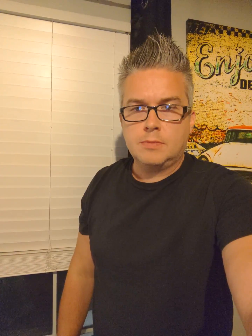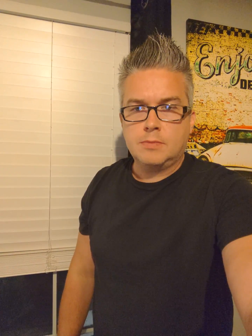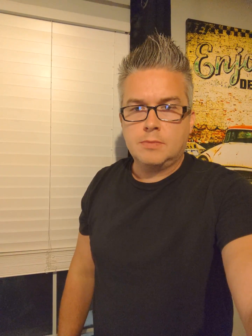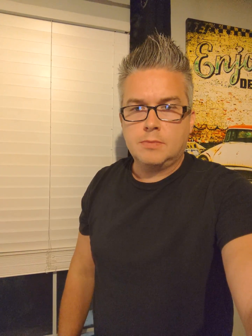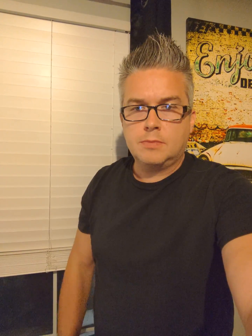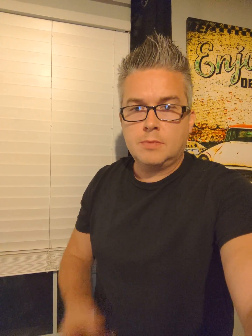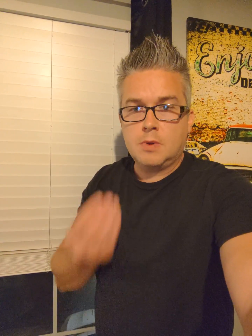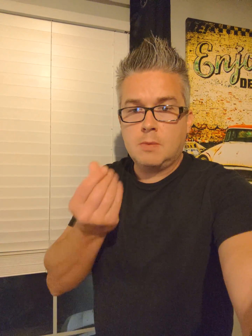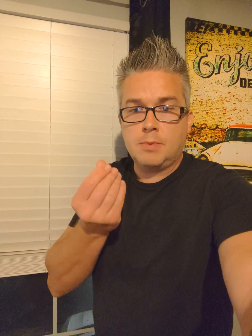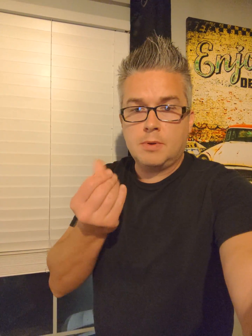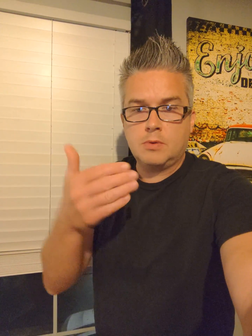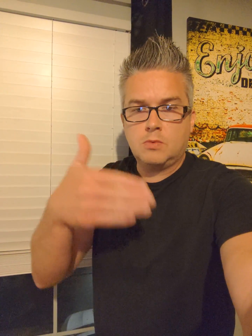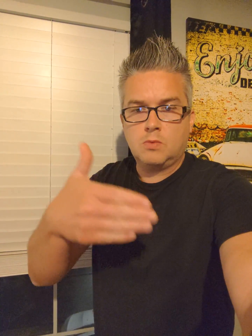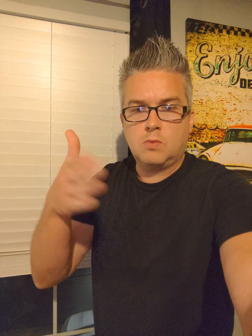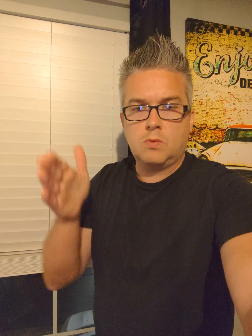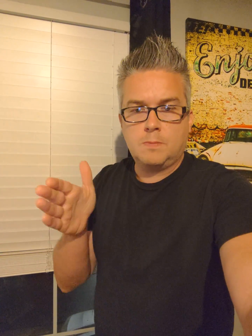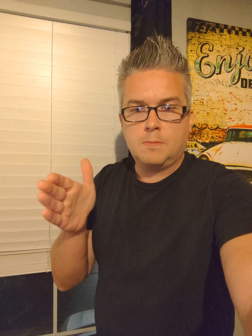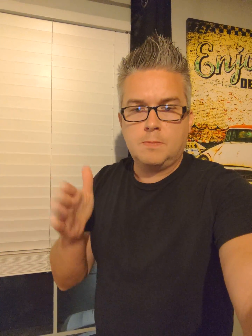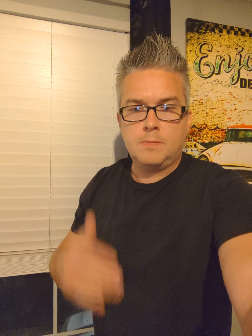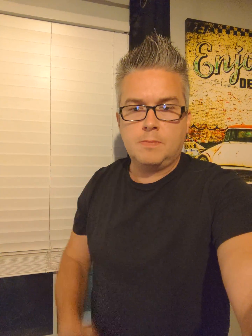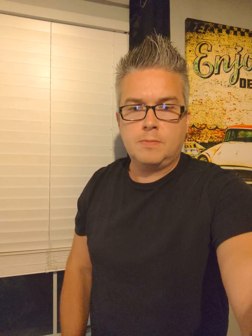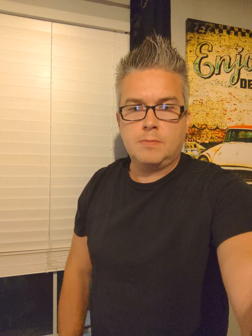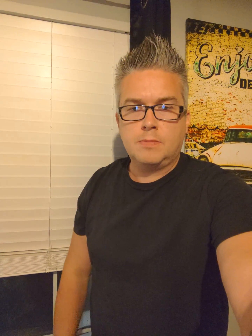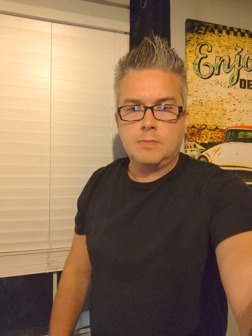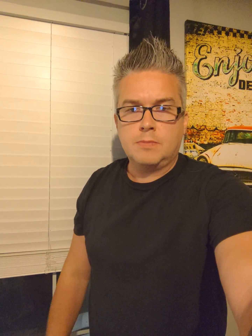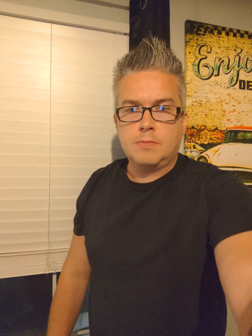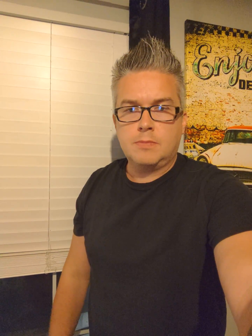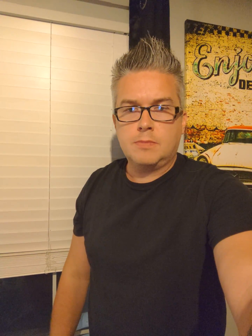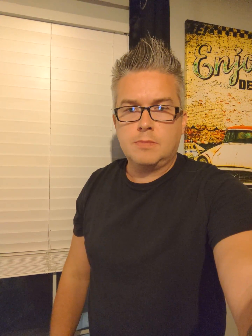sandbox